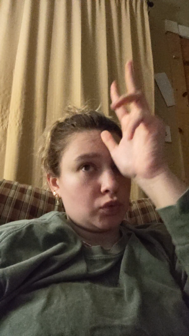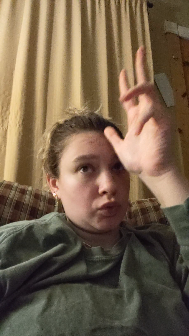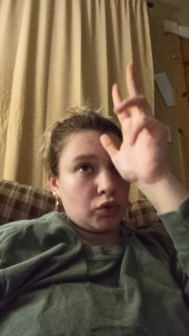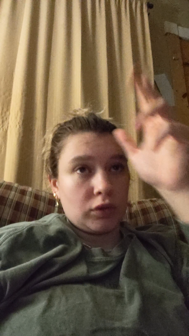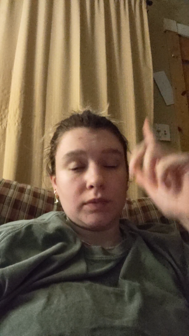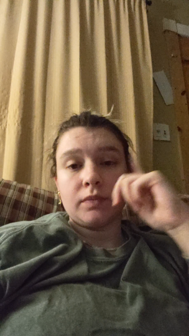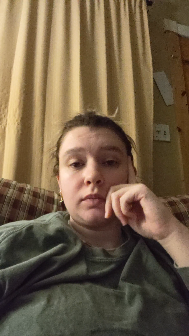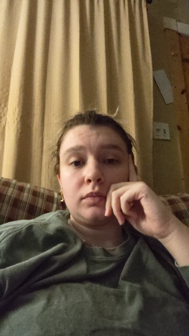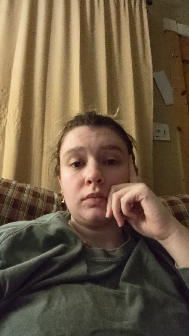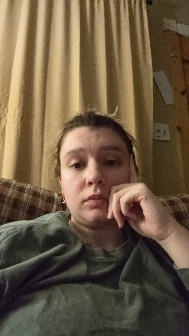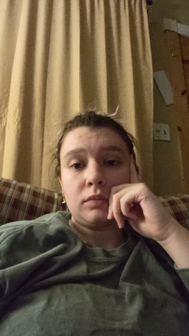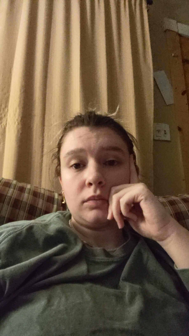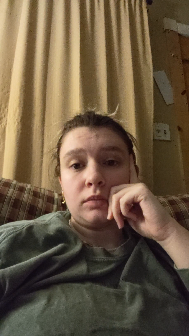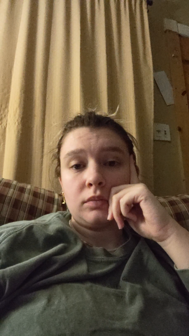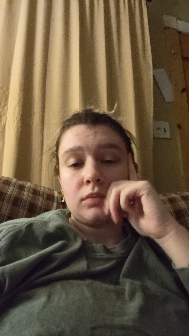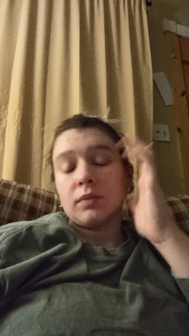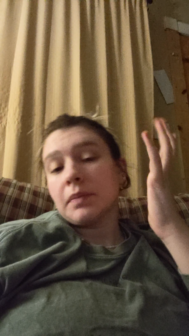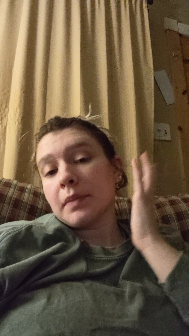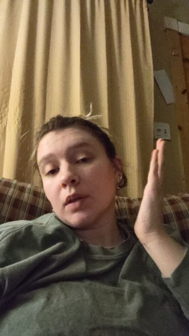pillow